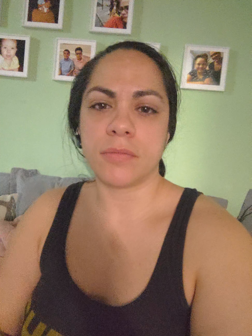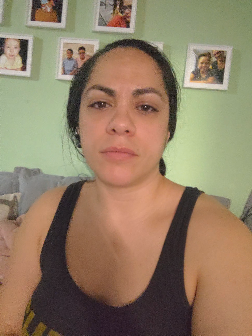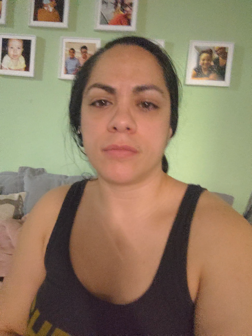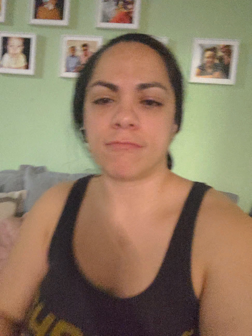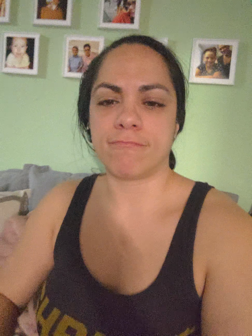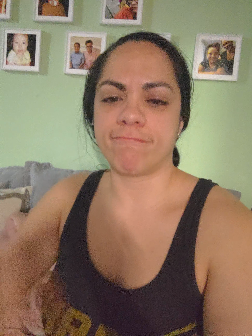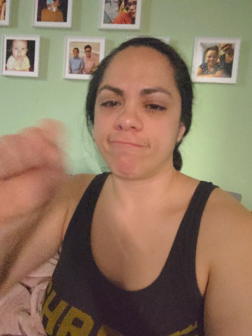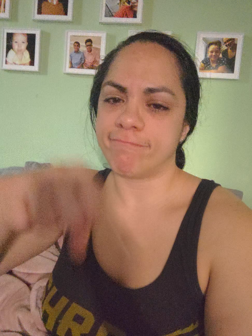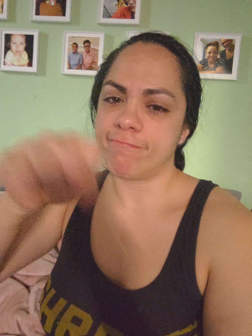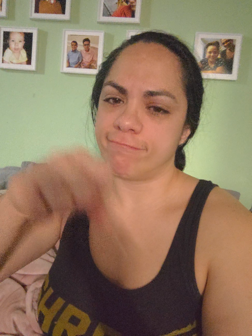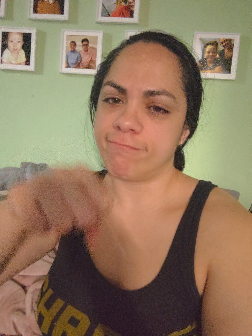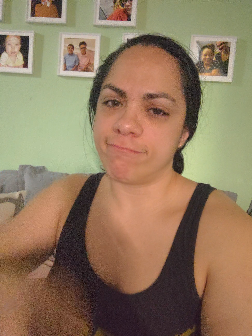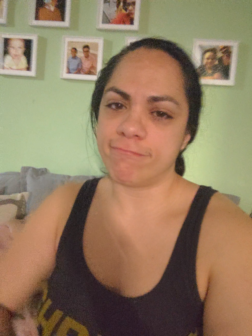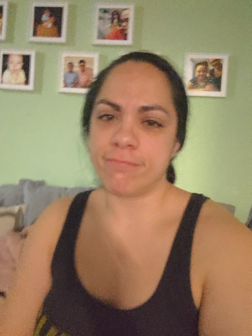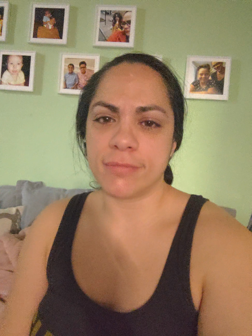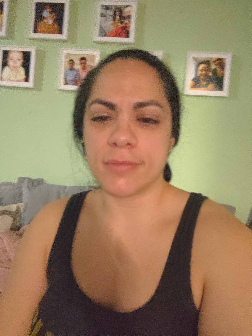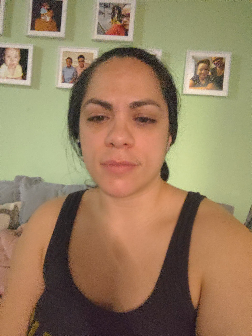yes